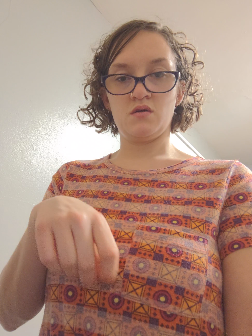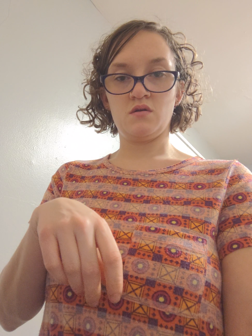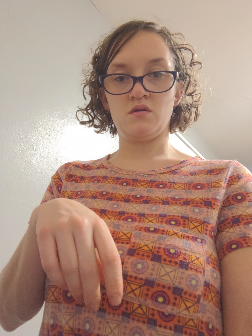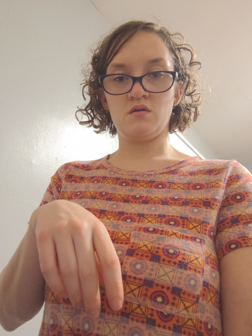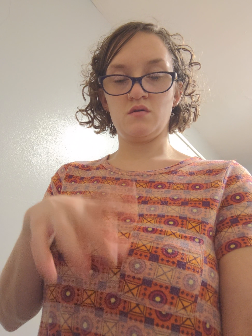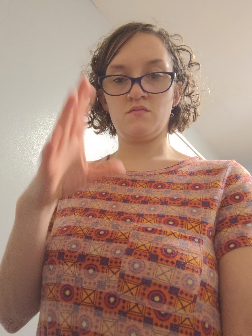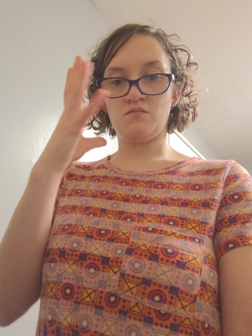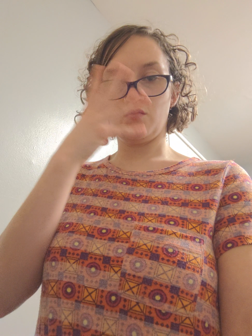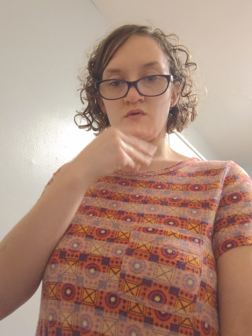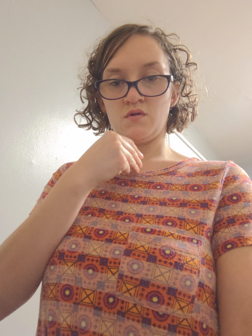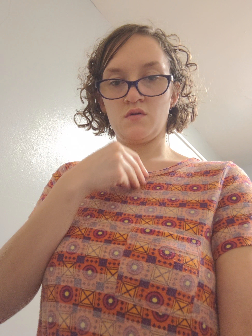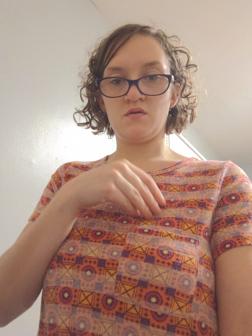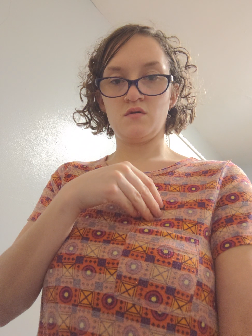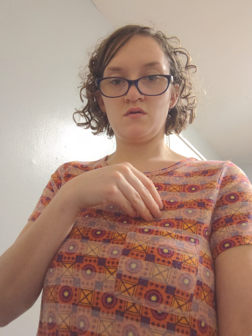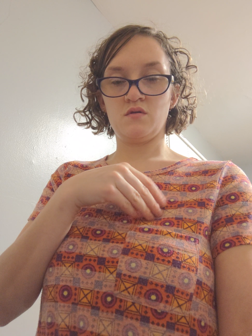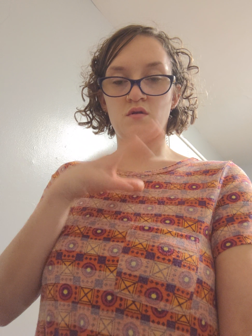pretty